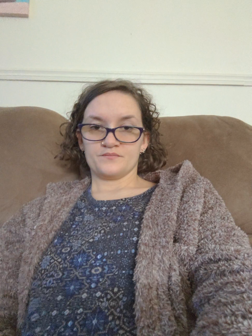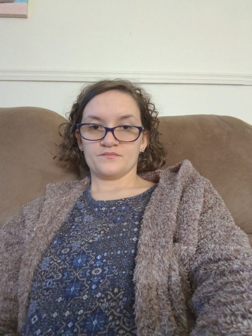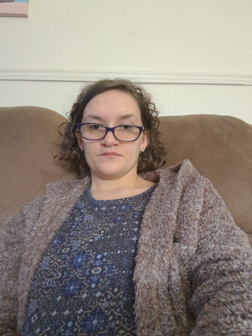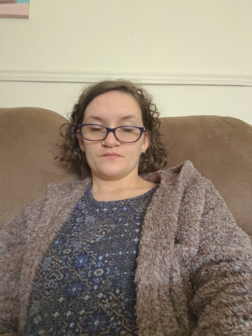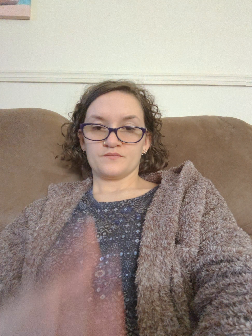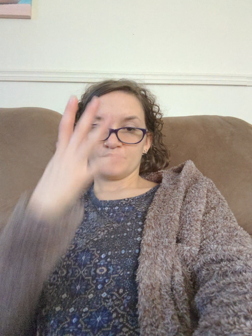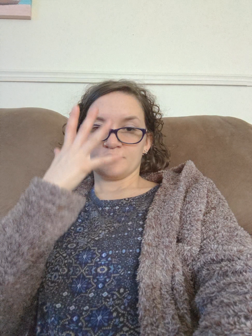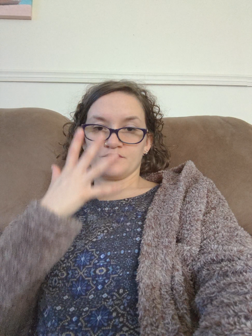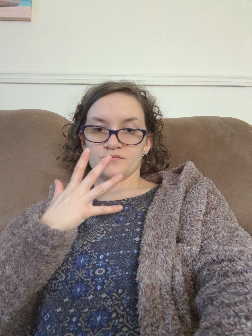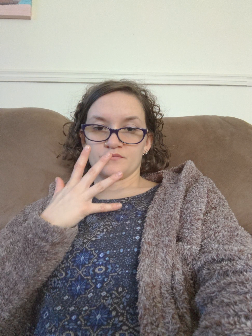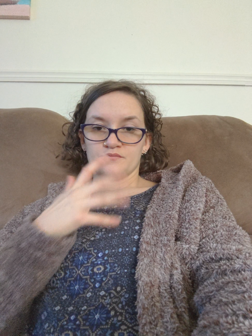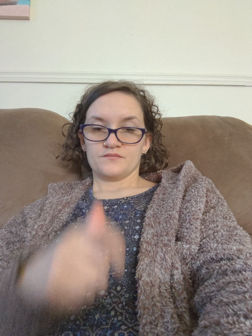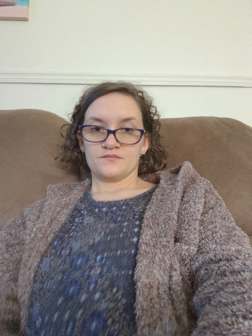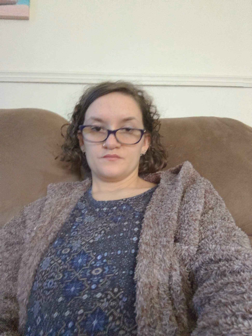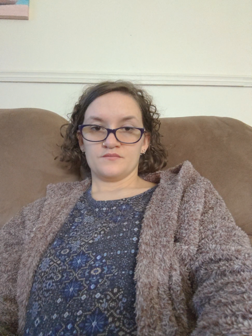sad